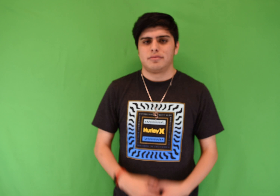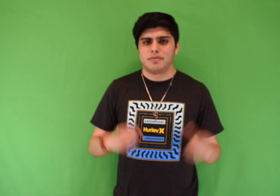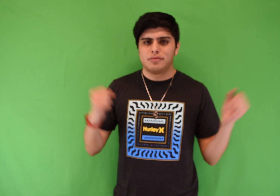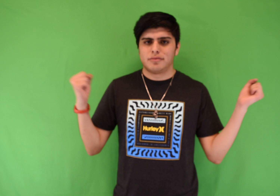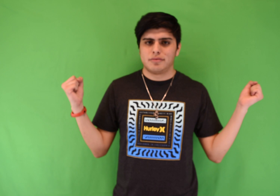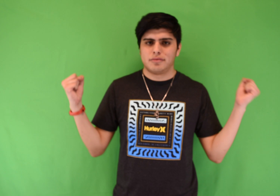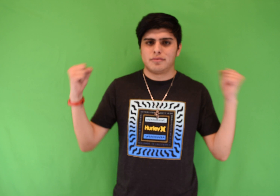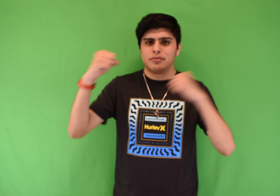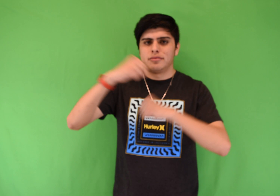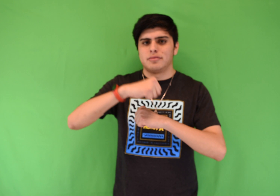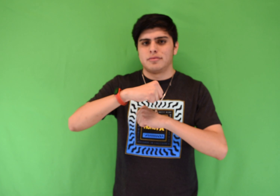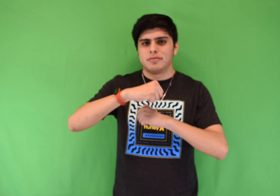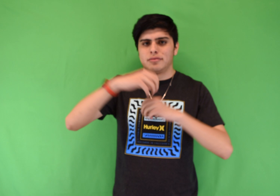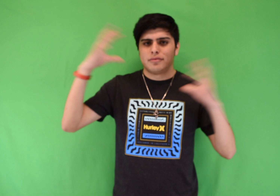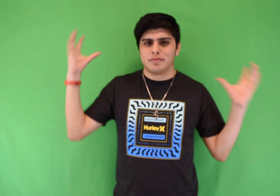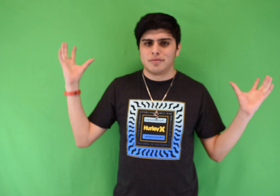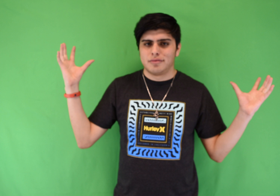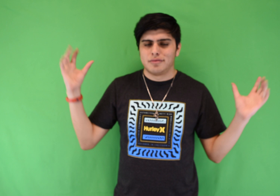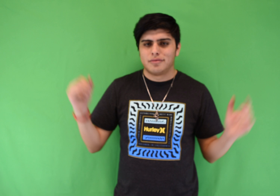explosión